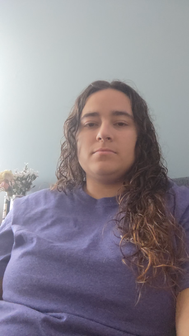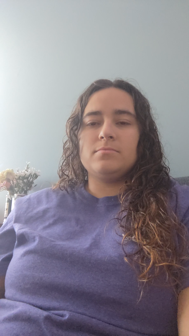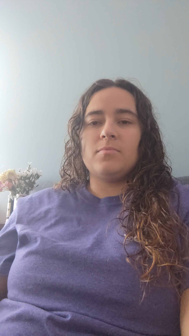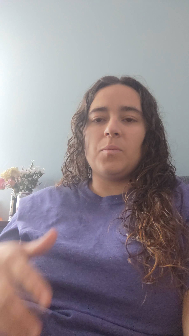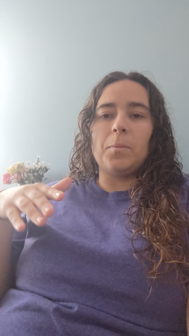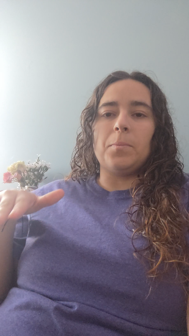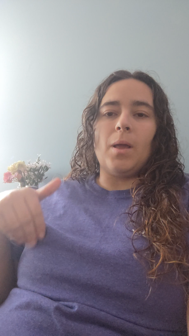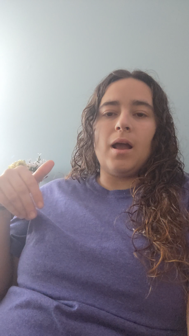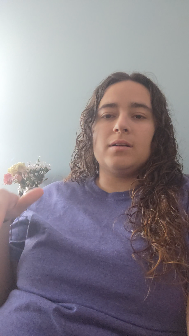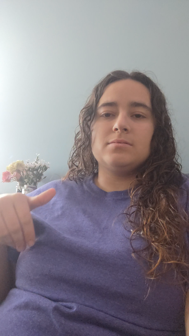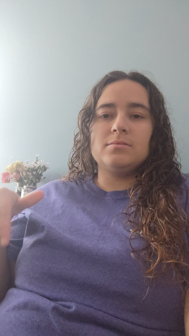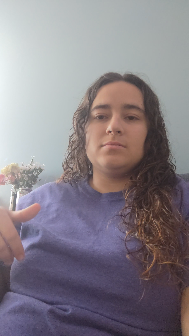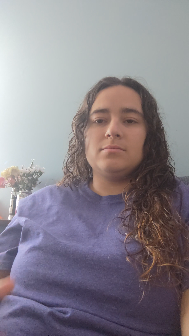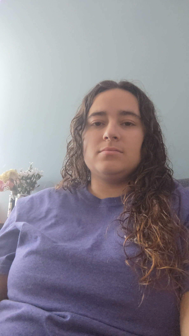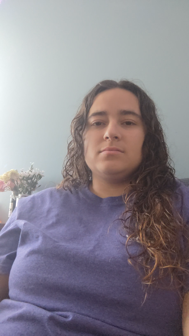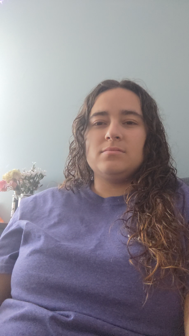pants